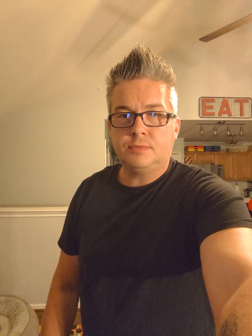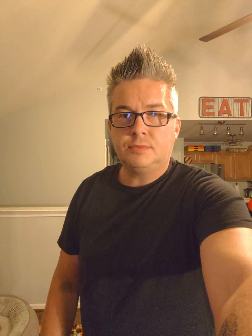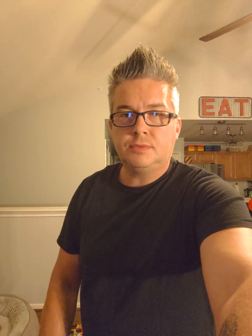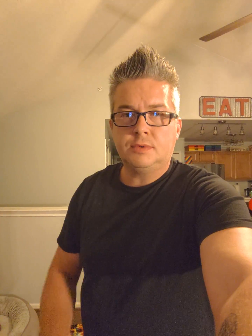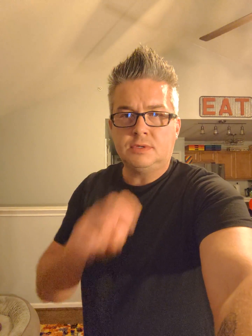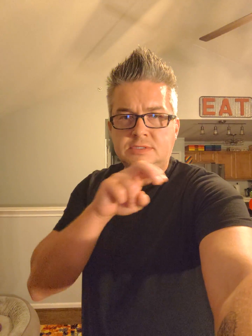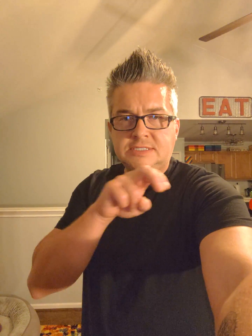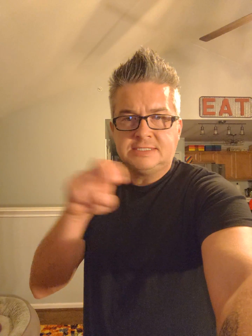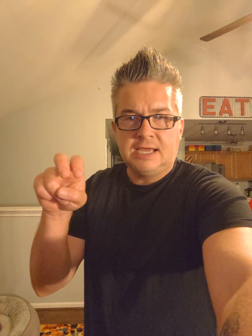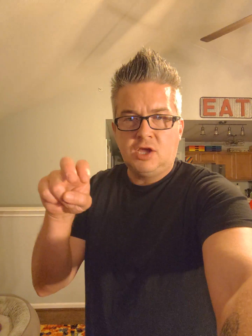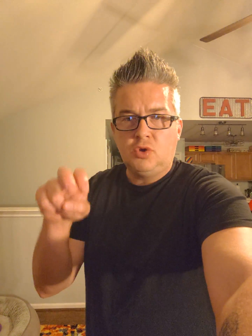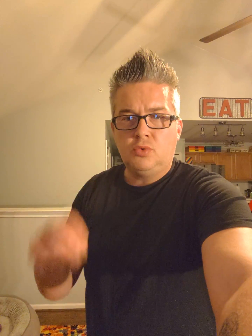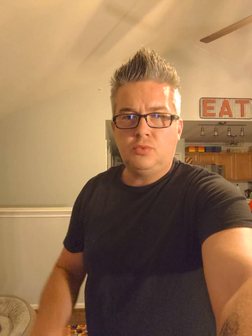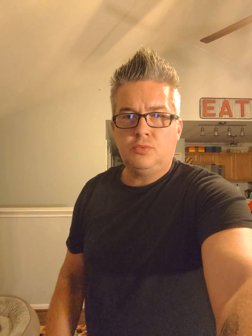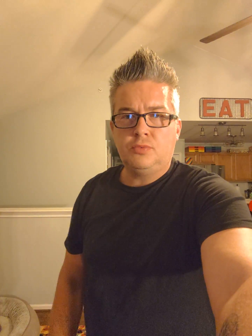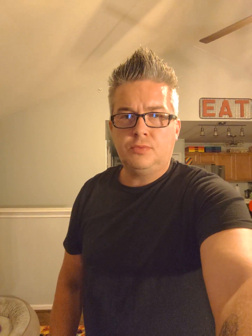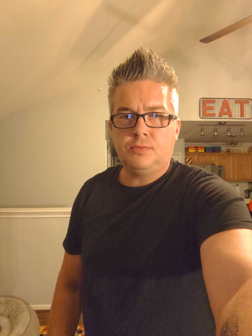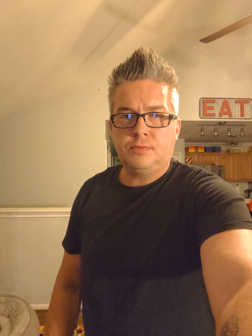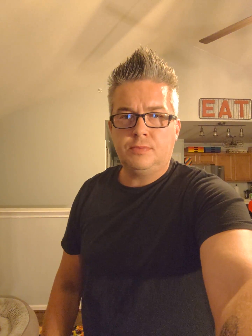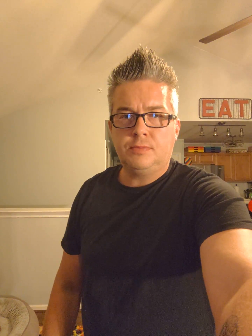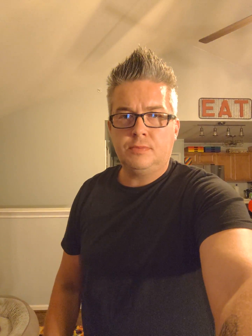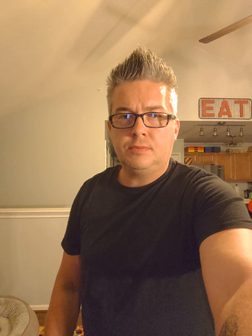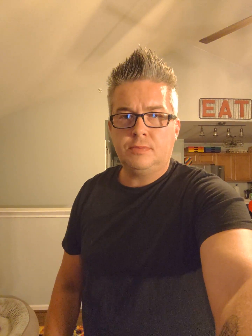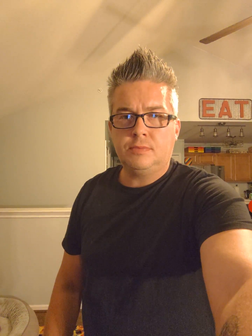porch